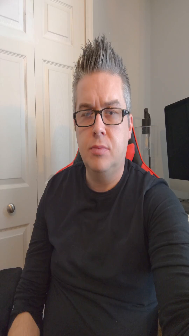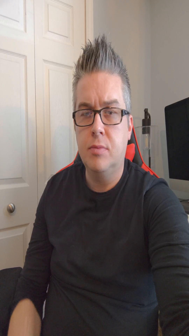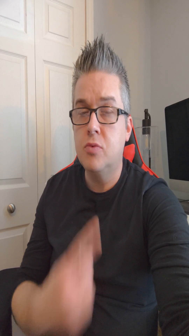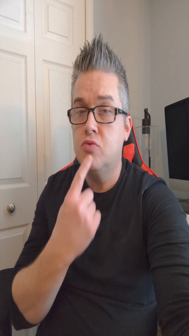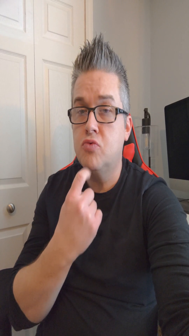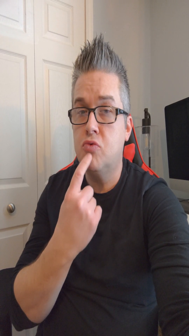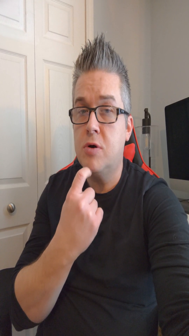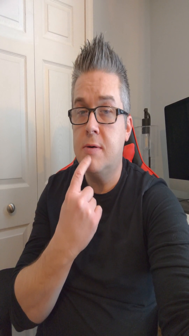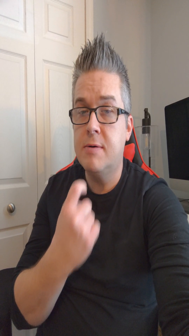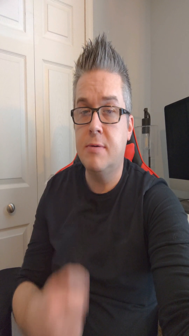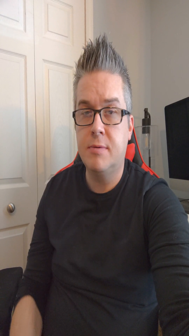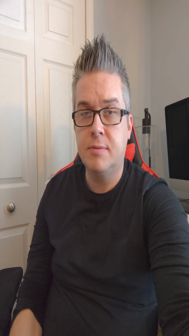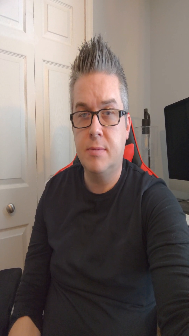red